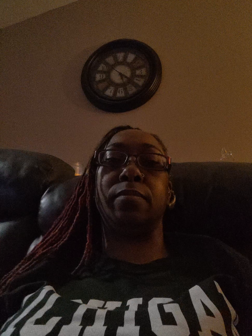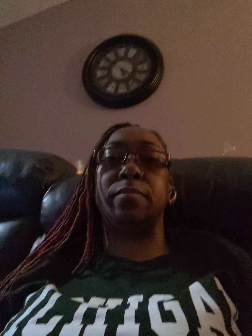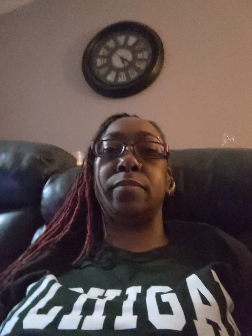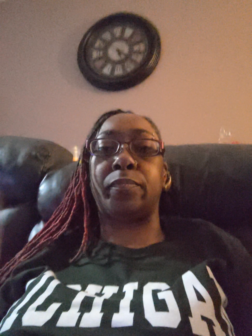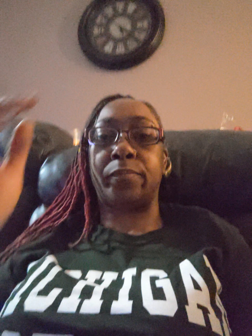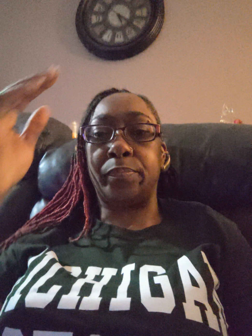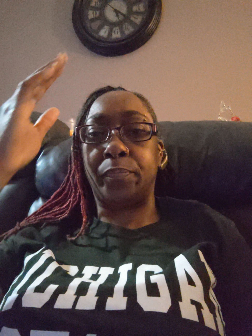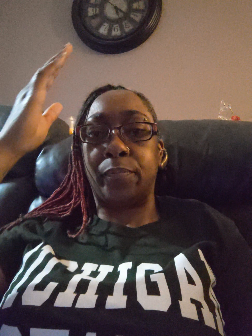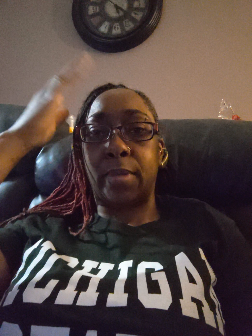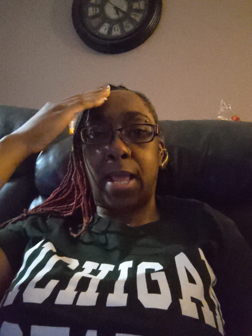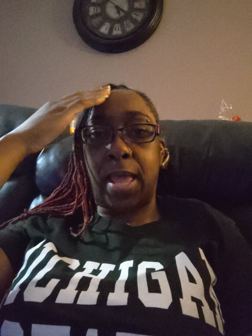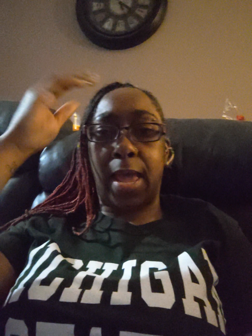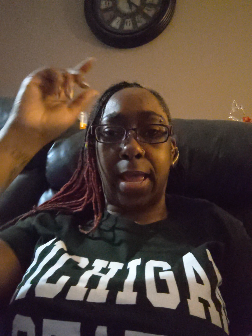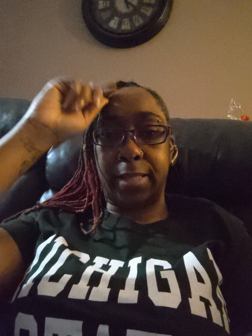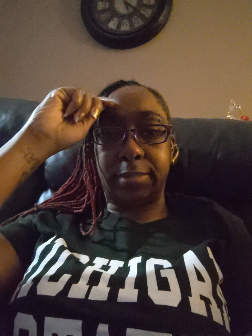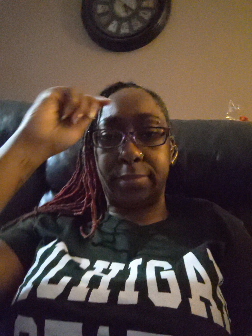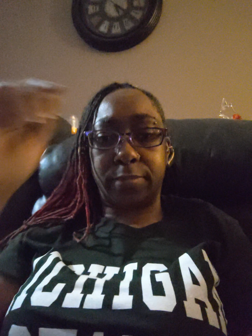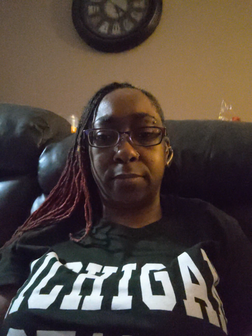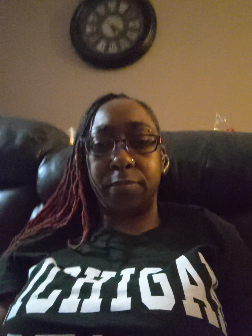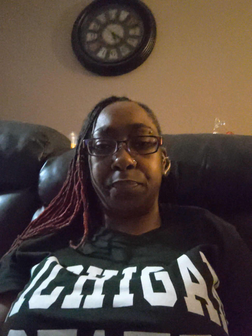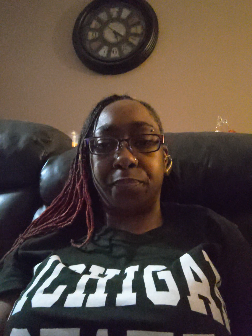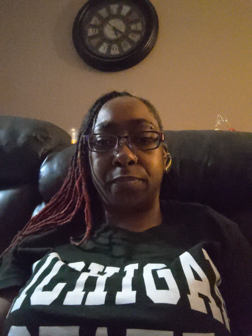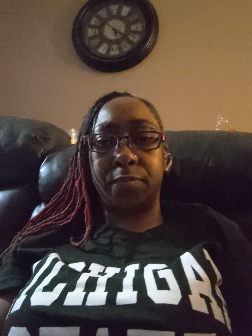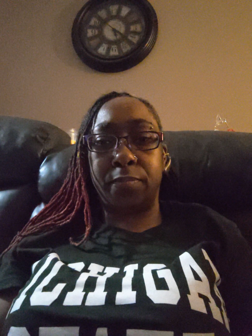hat